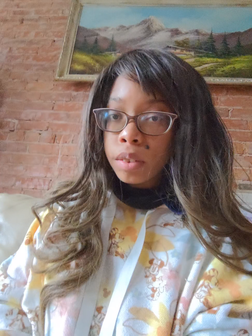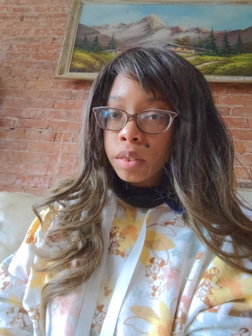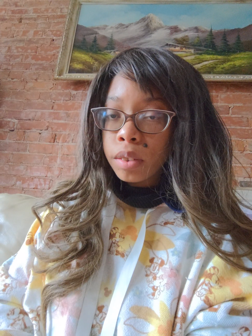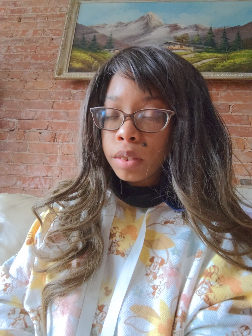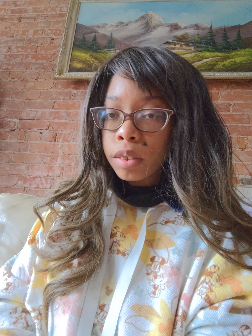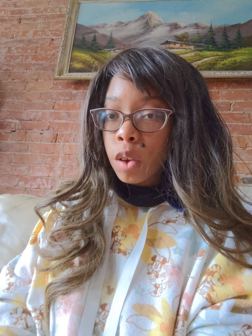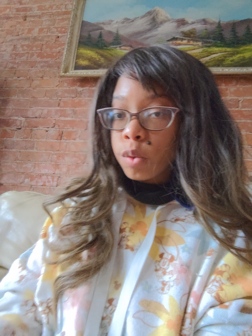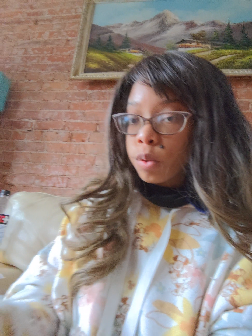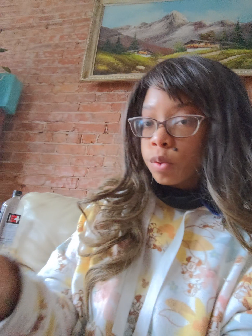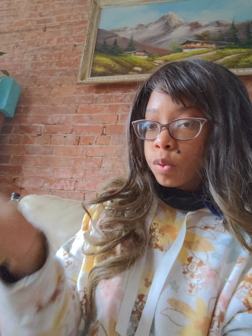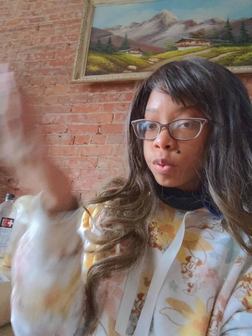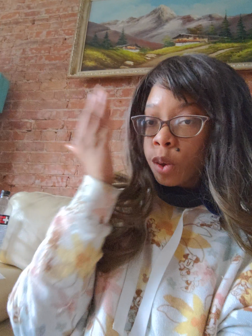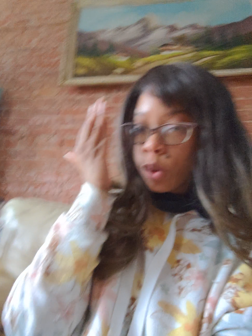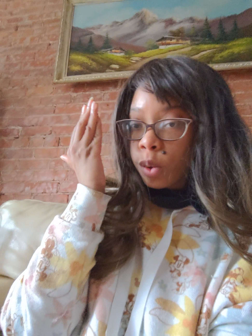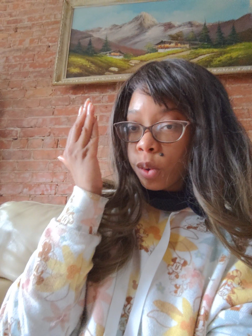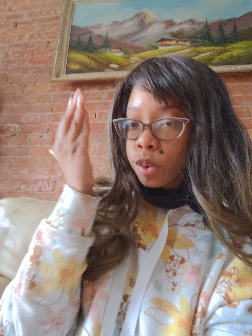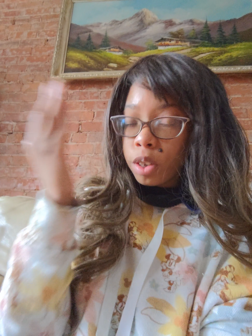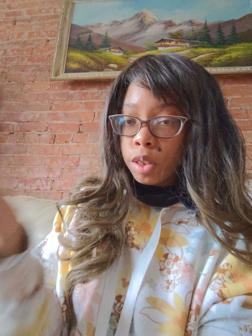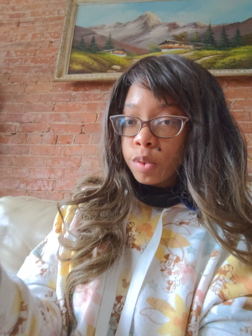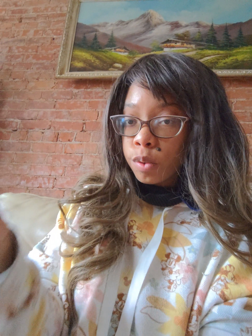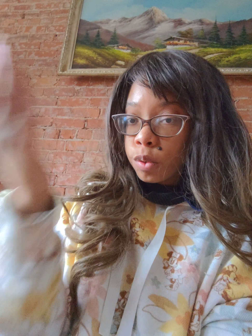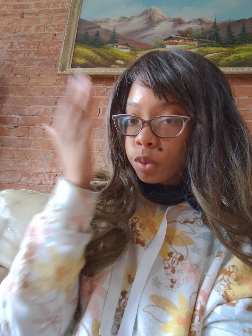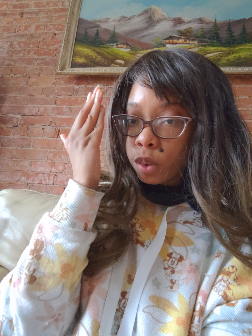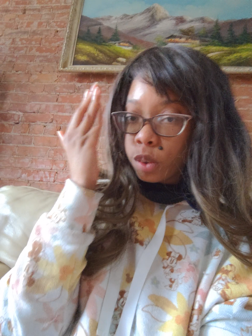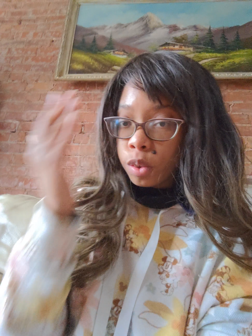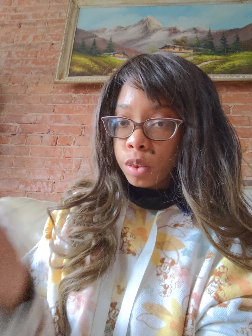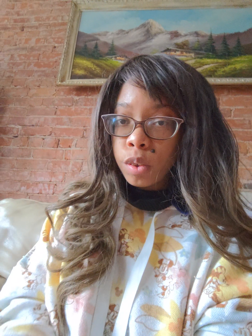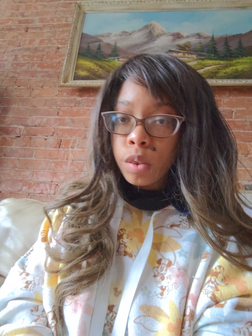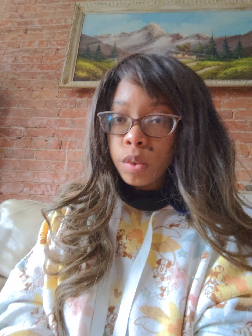morning